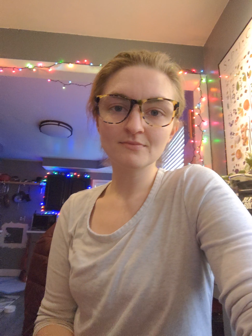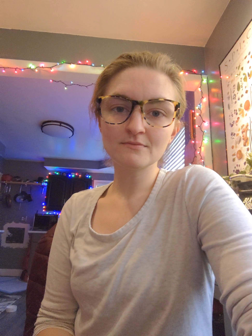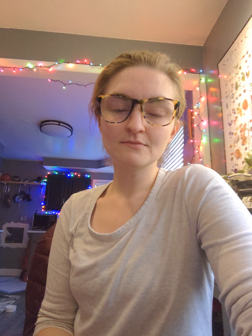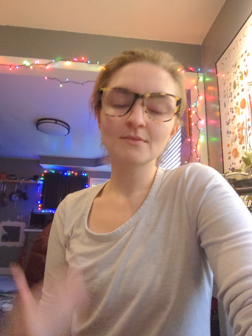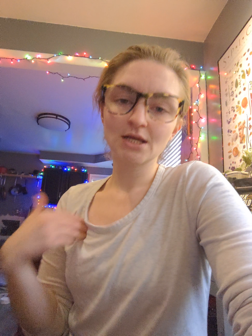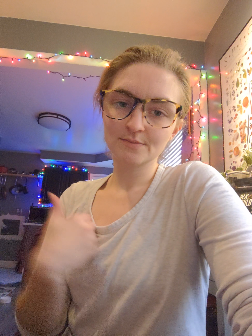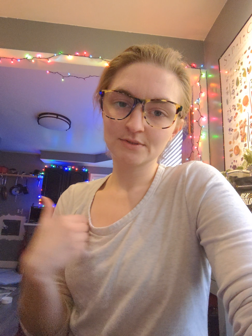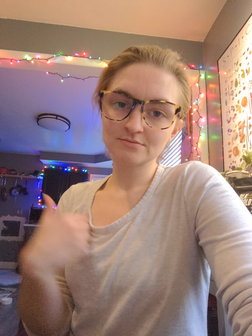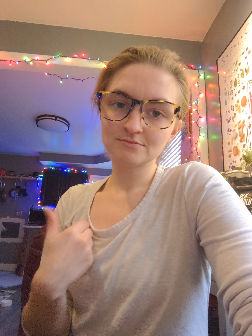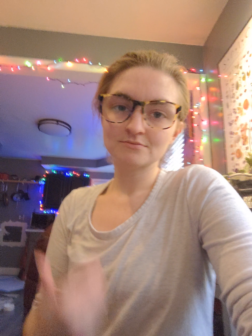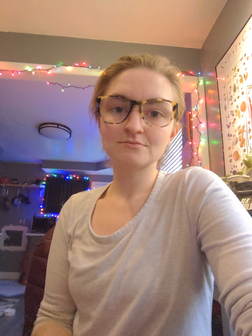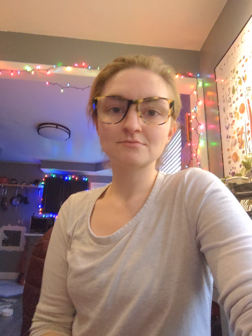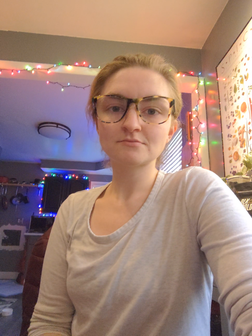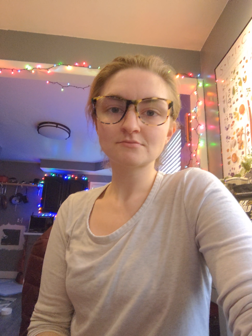animal